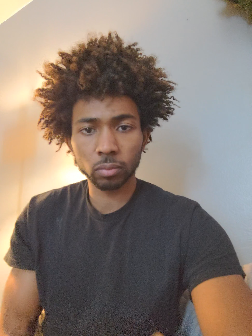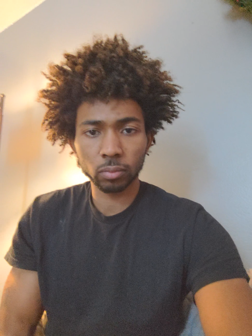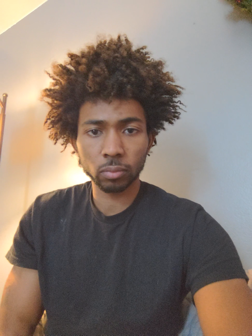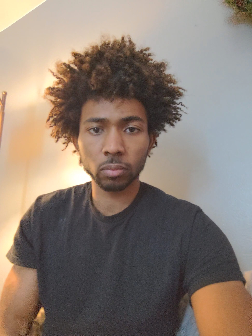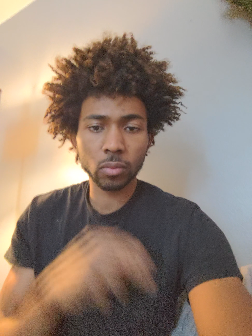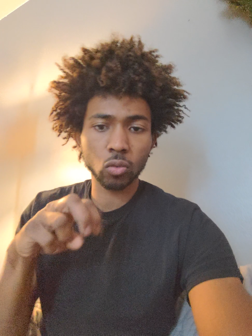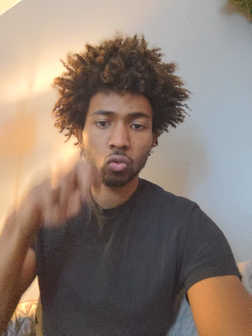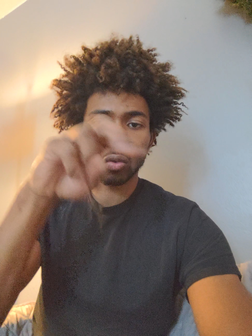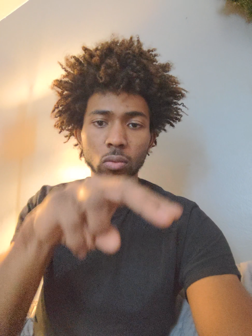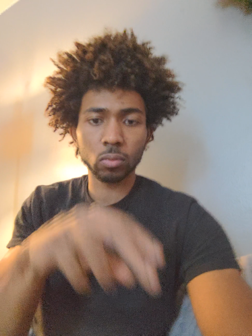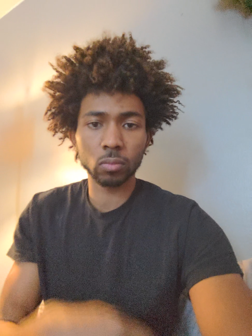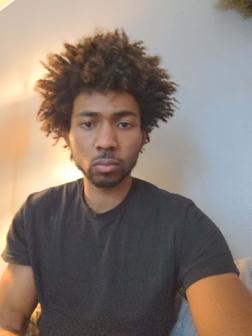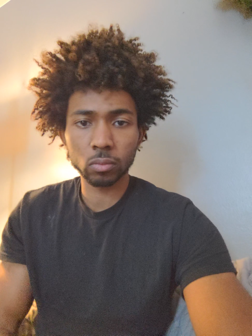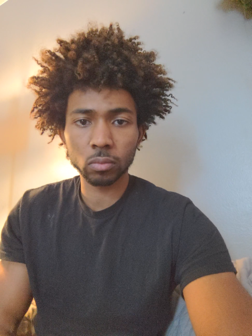jump